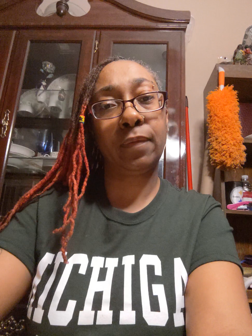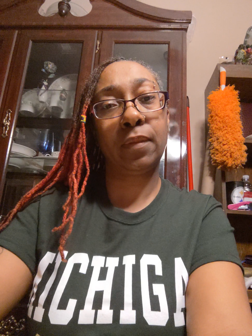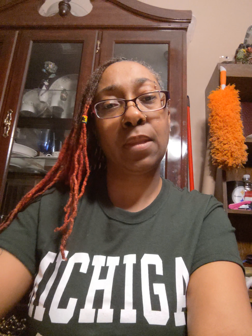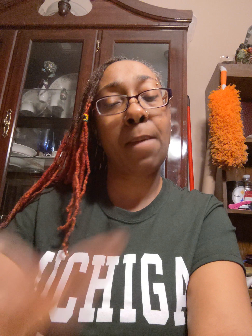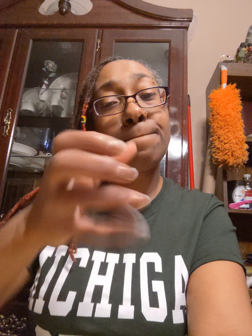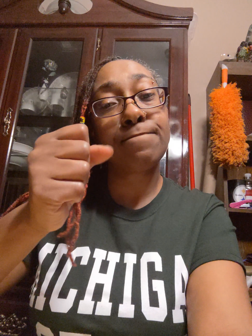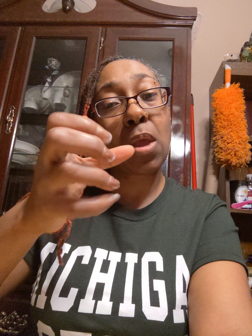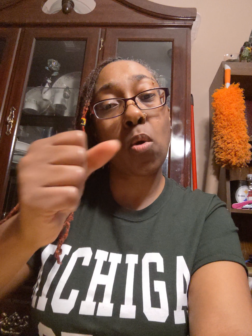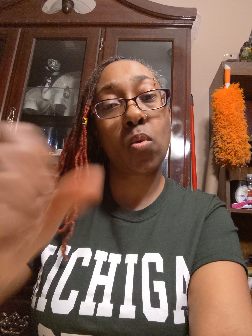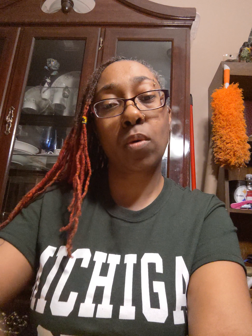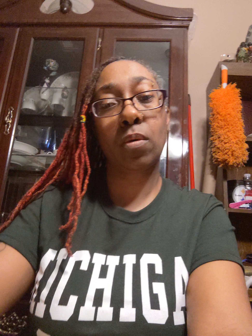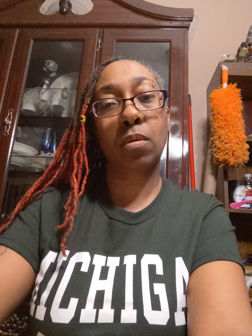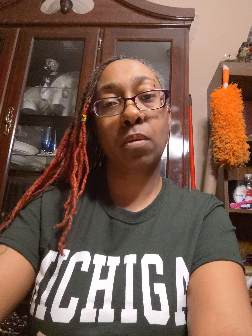milk